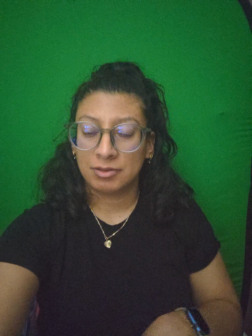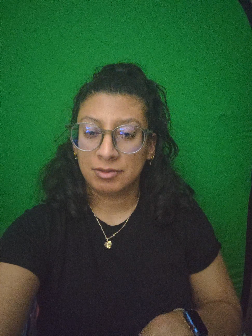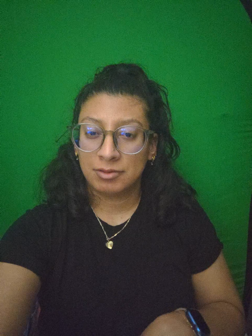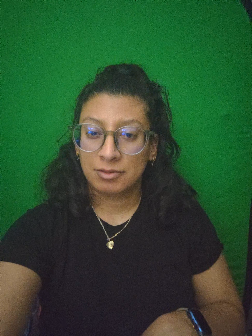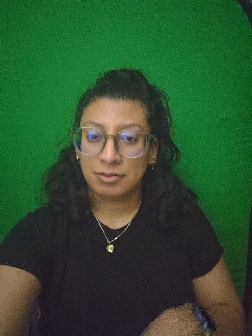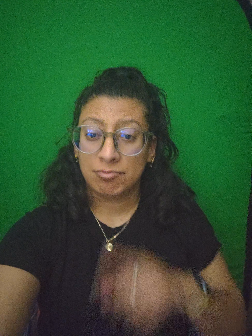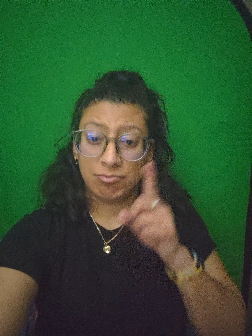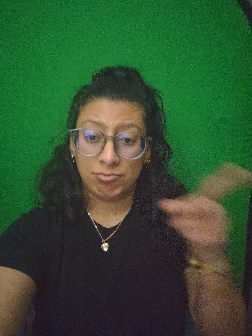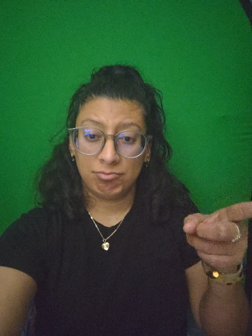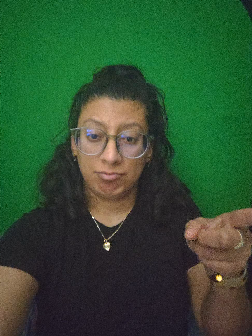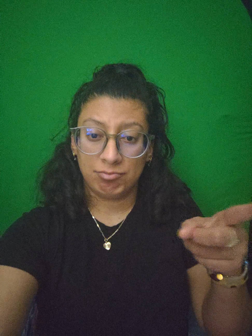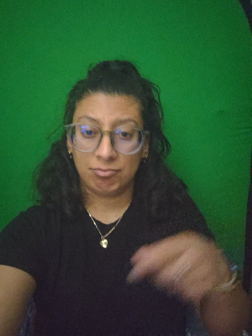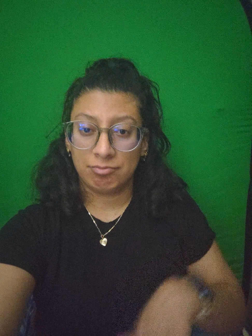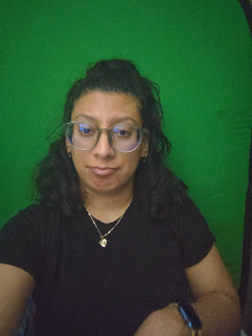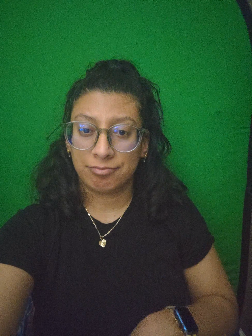he/she/it